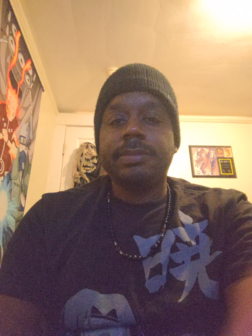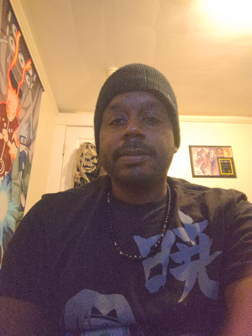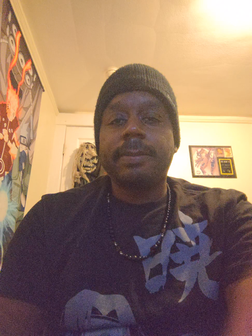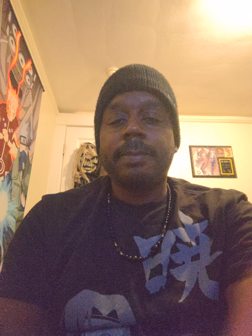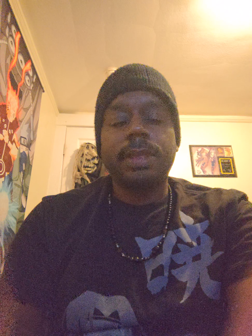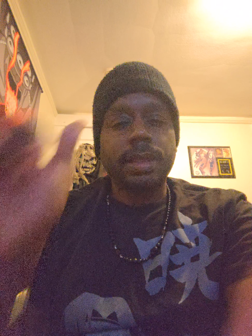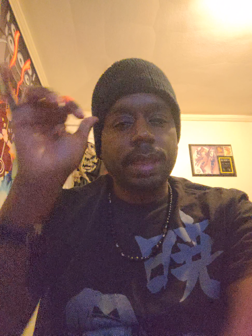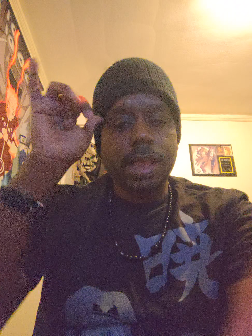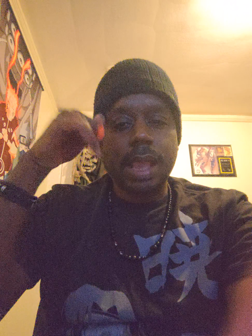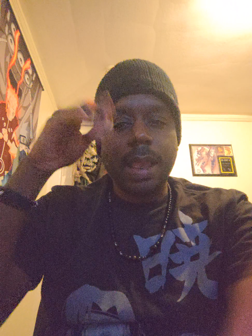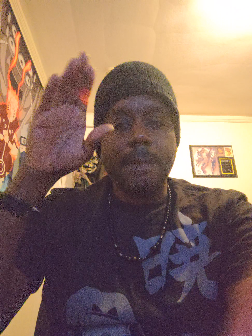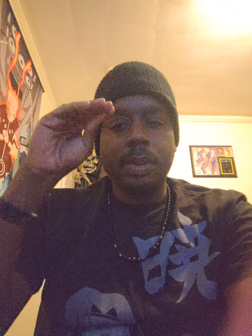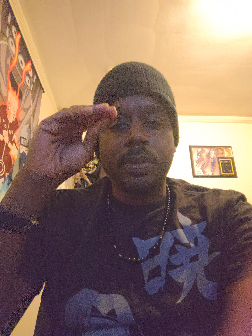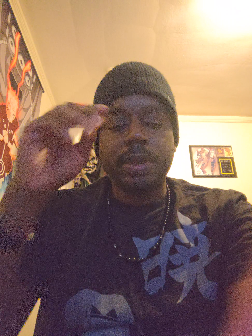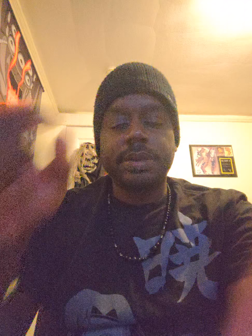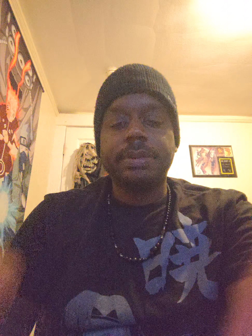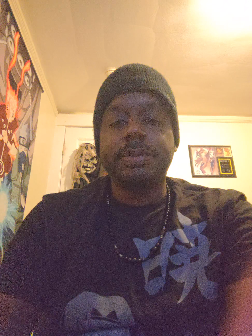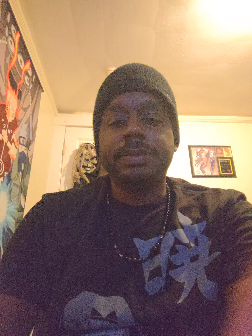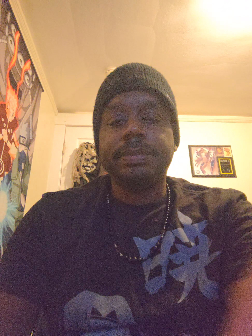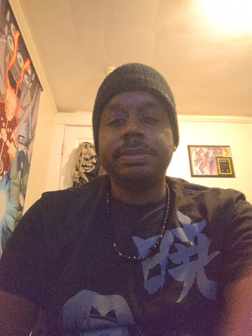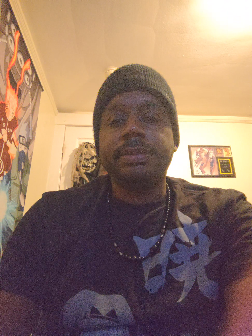cowboy